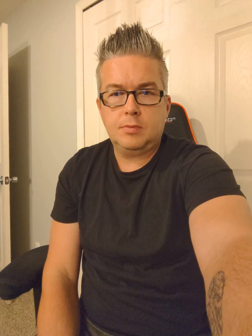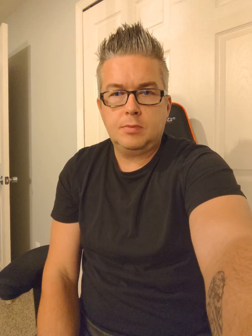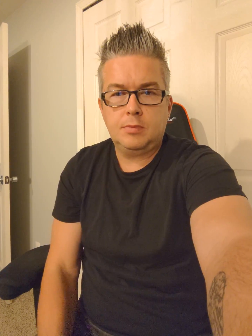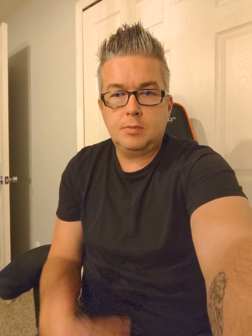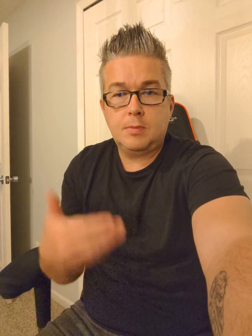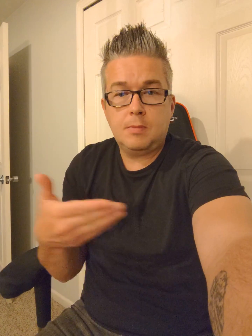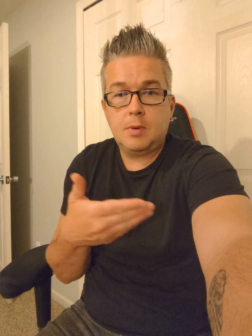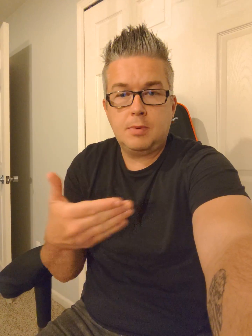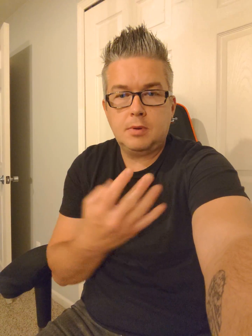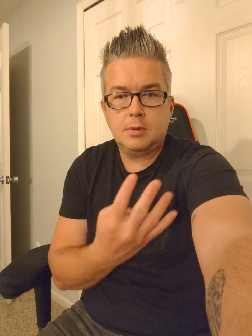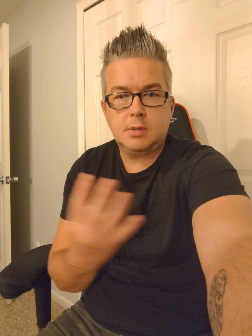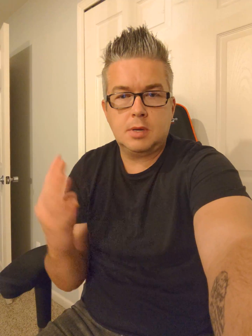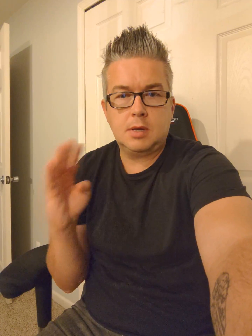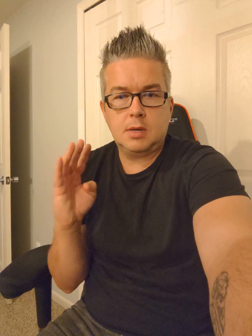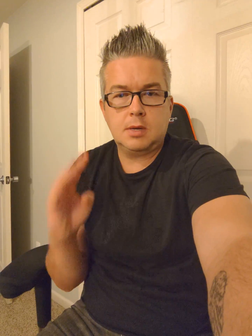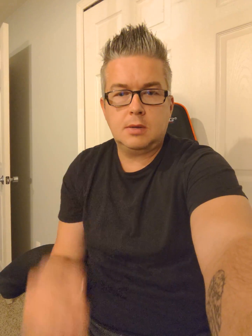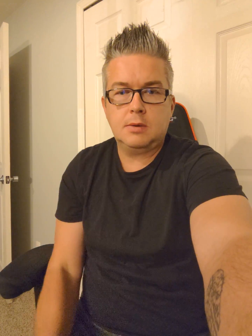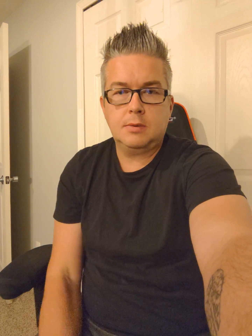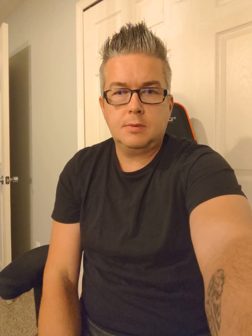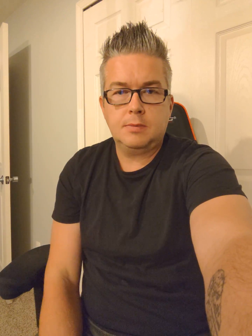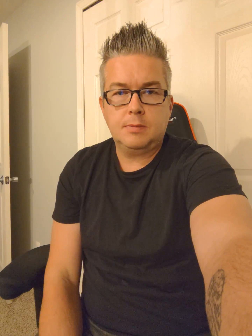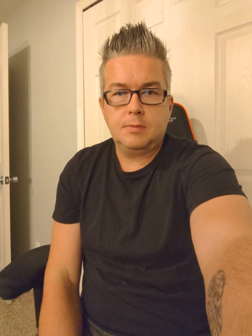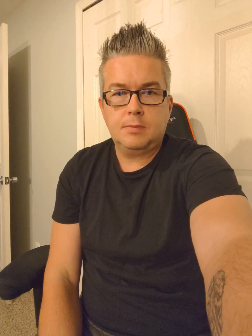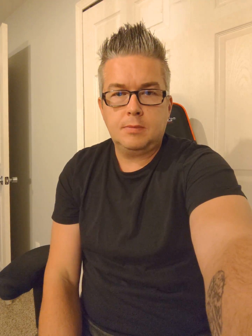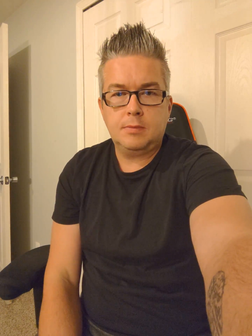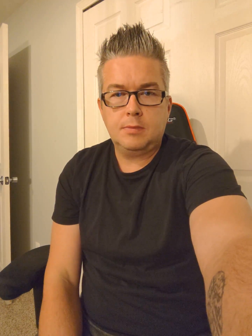crib